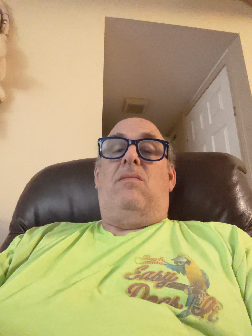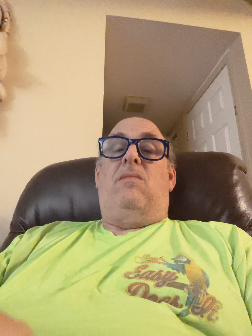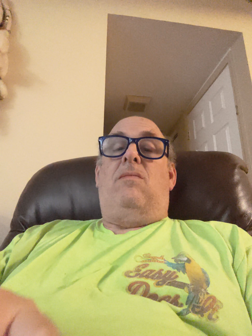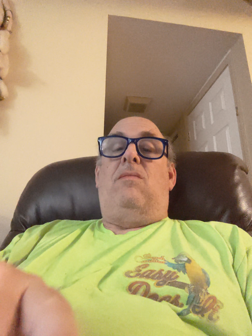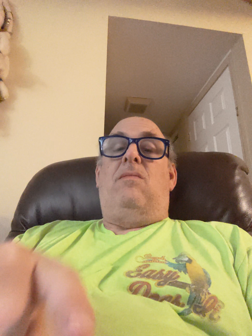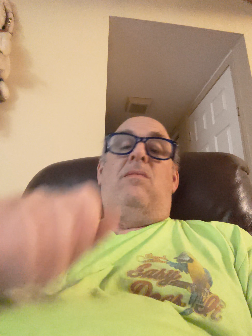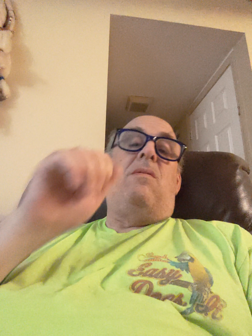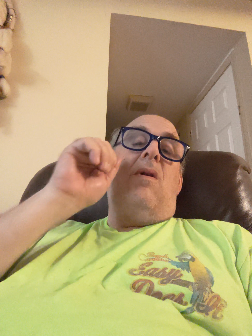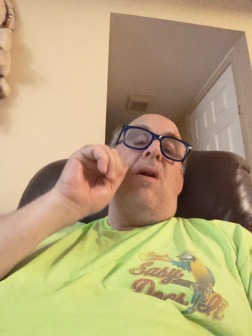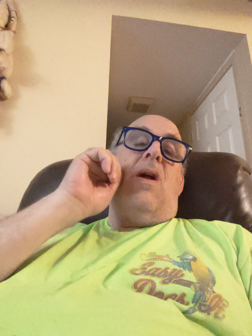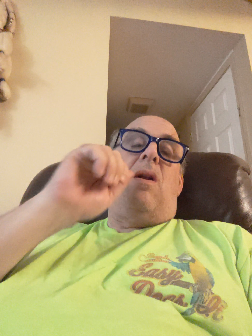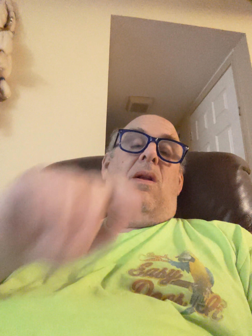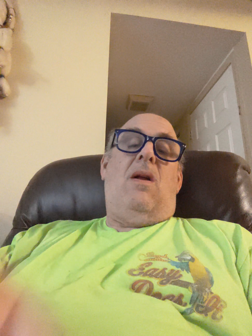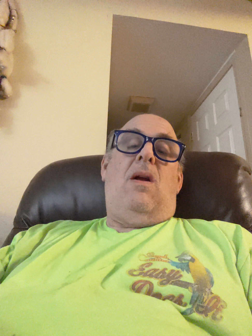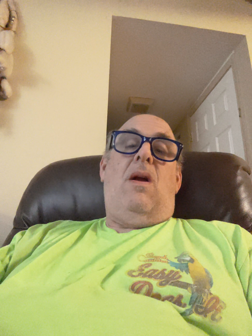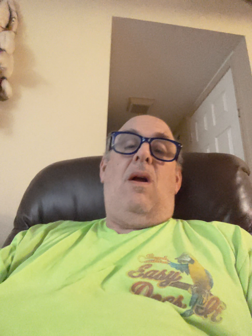aunt